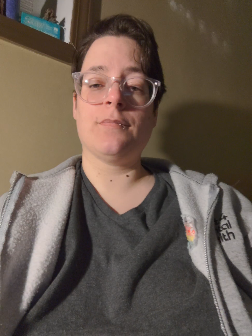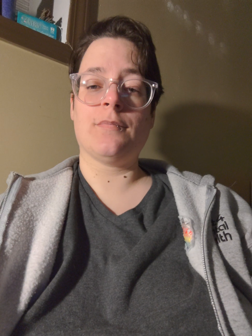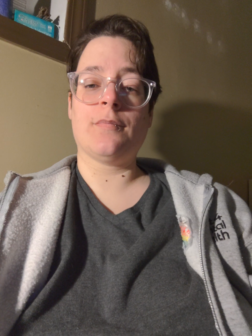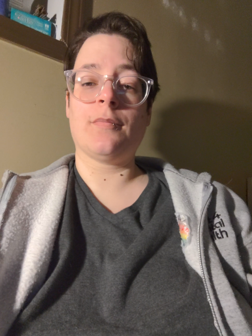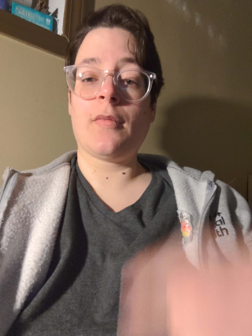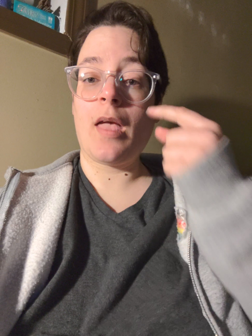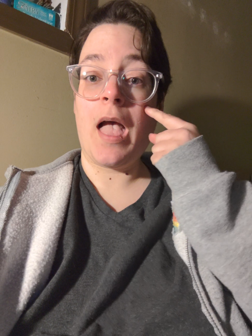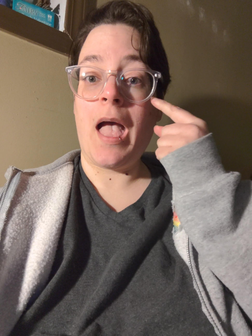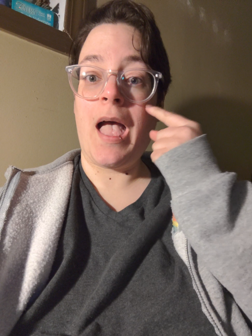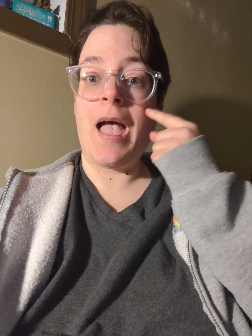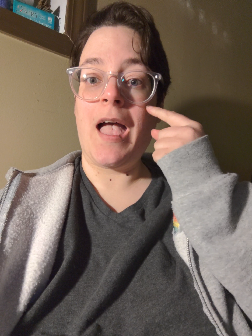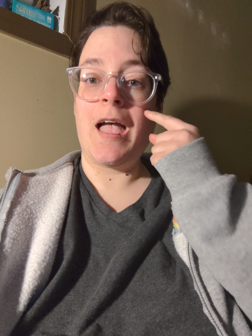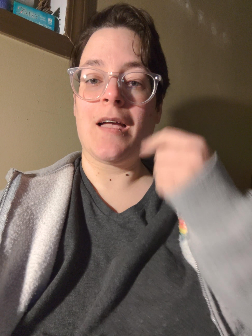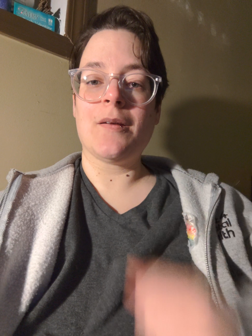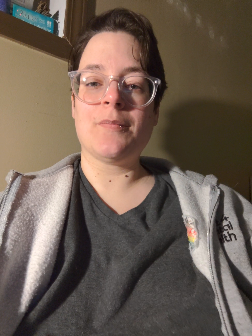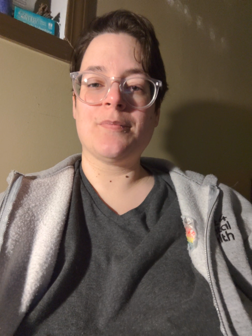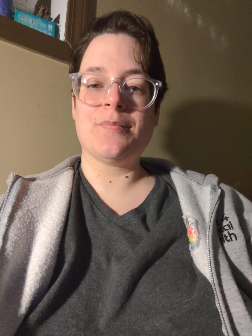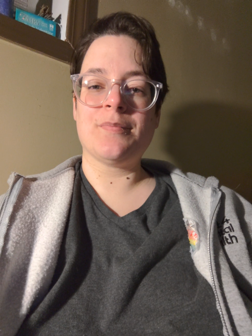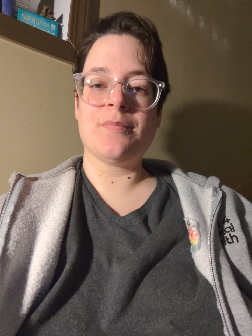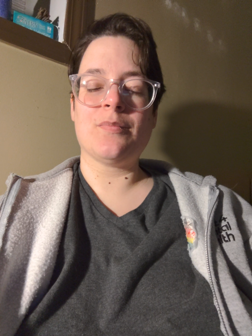eye